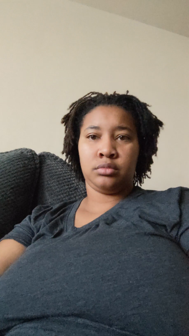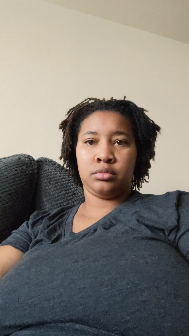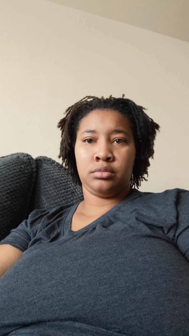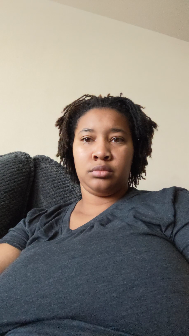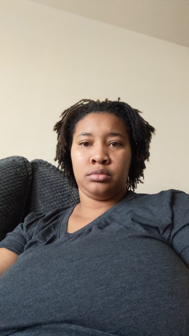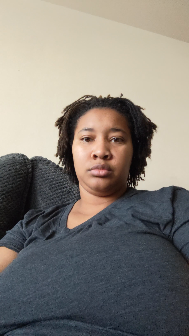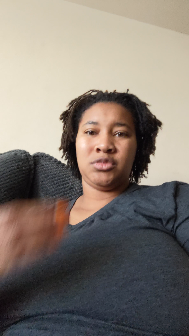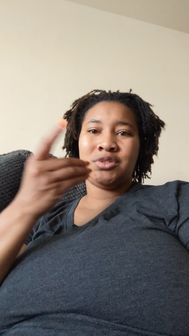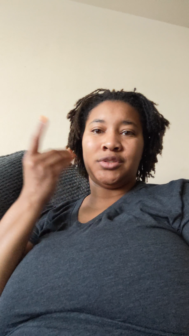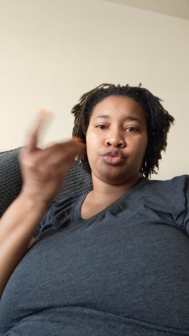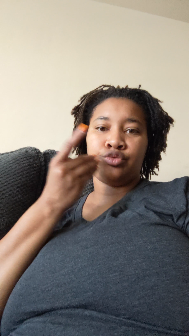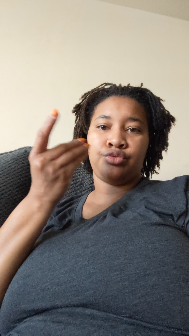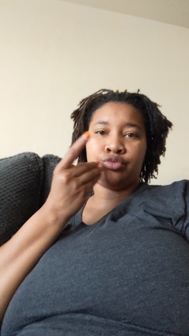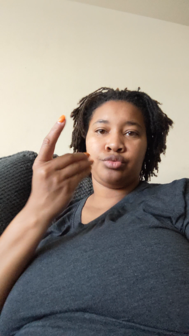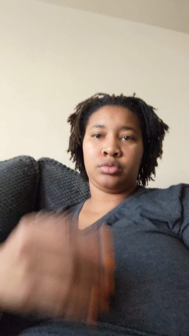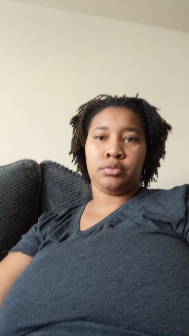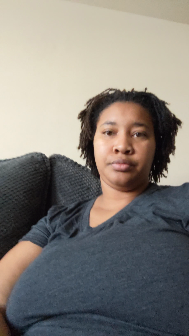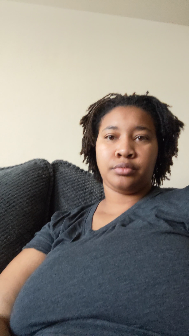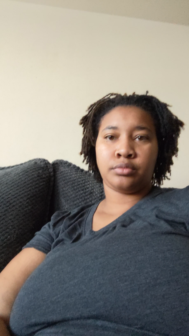dinner